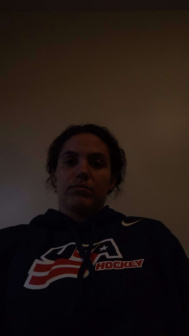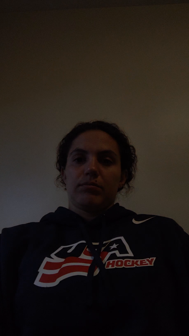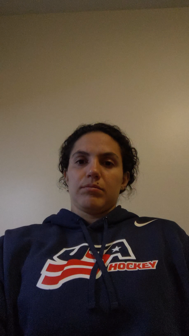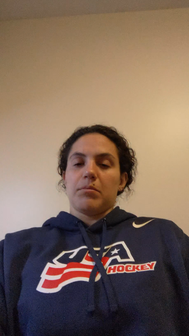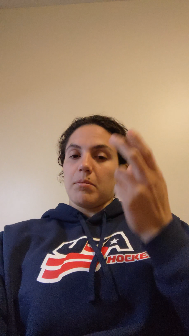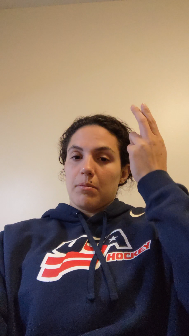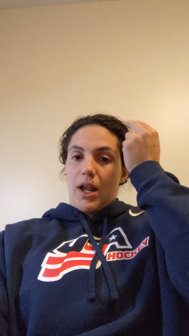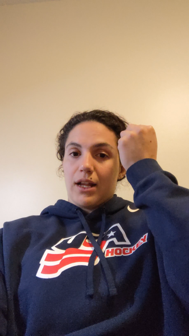bunny